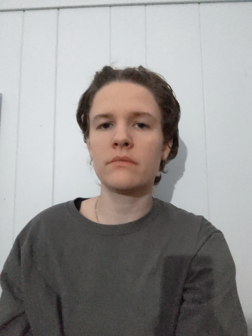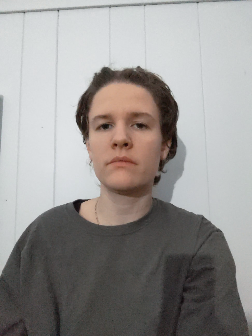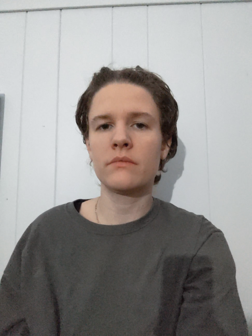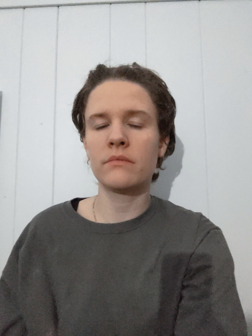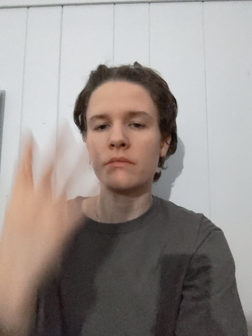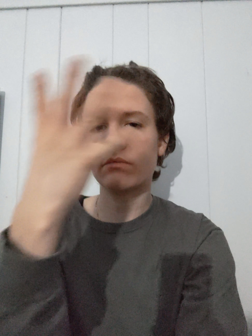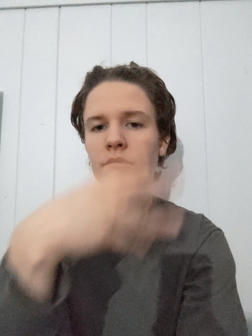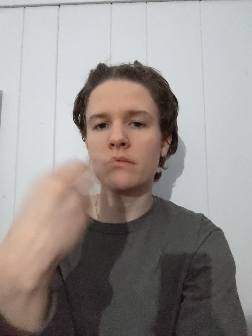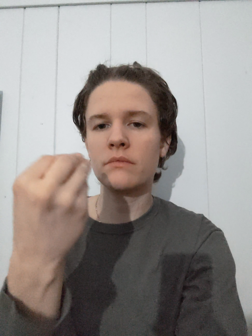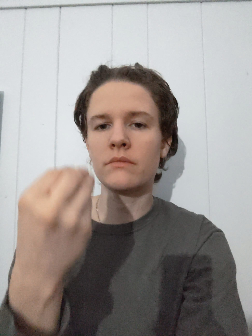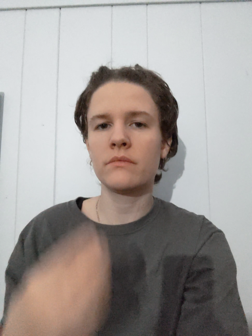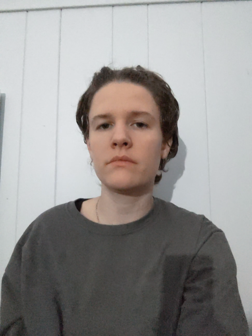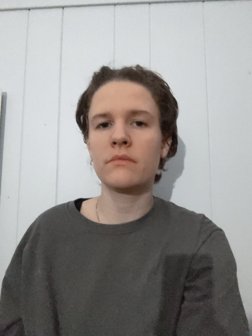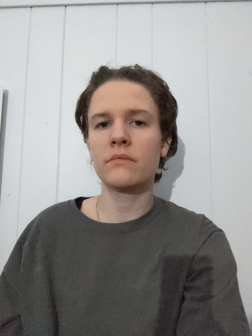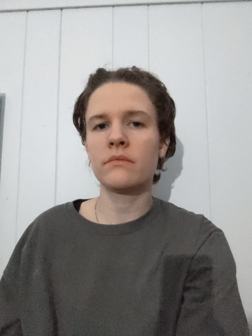pretty